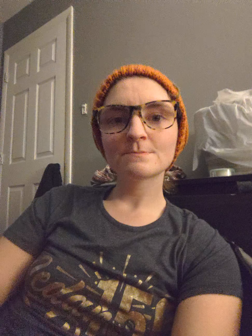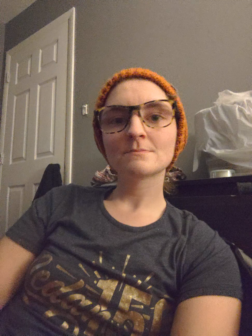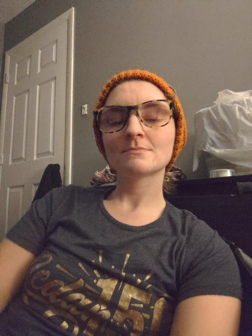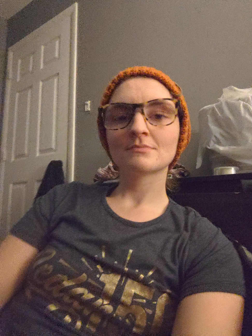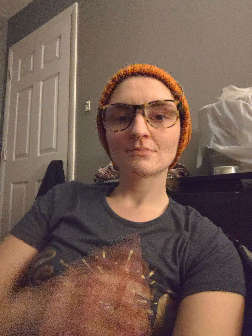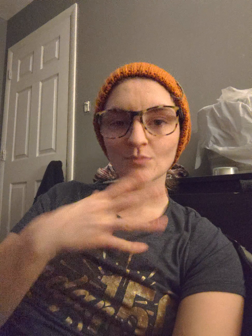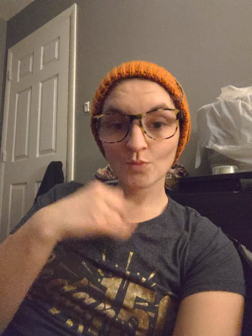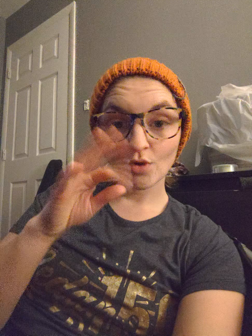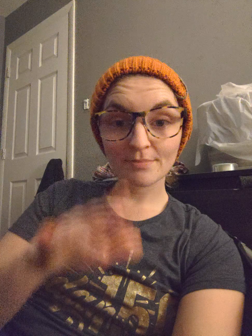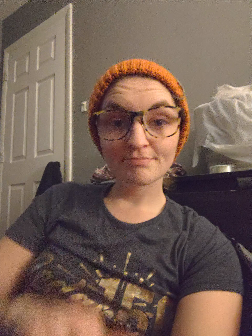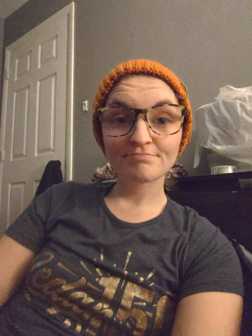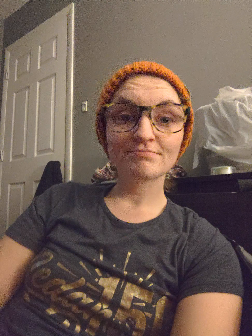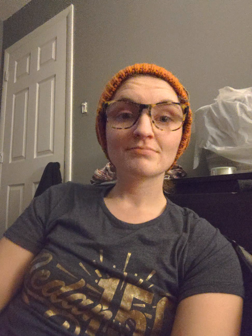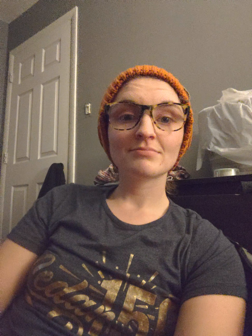snow